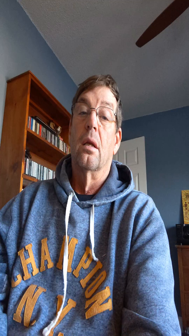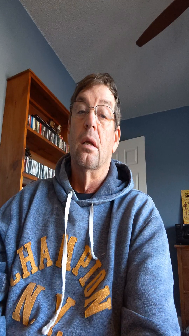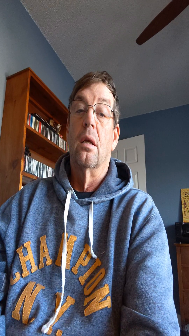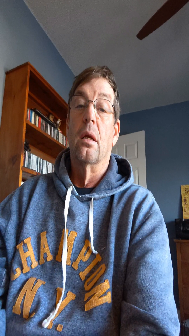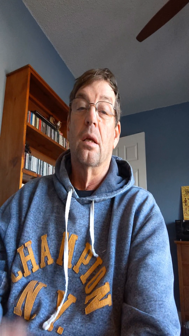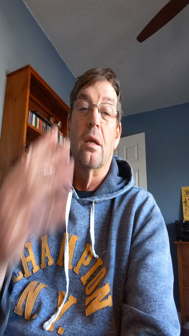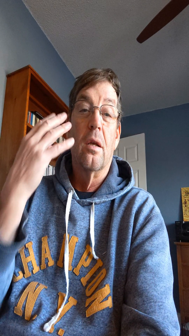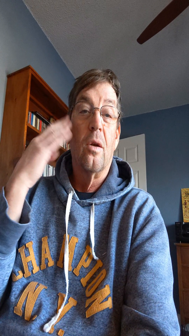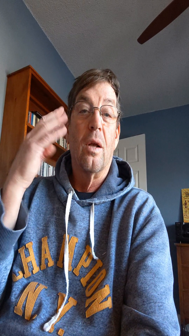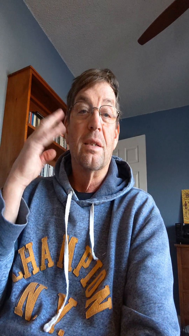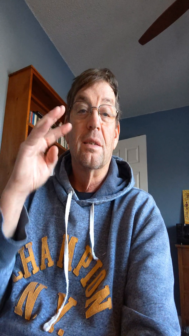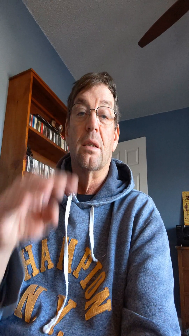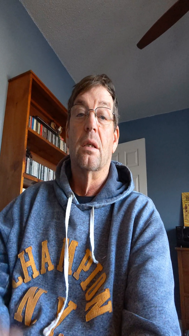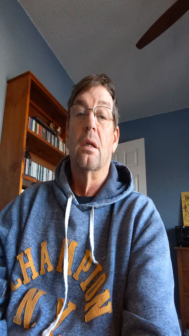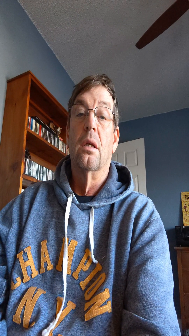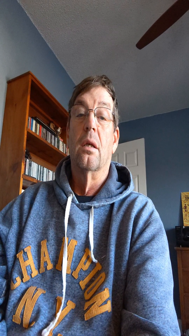noisy